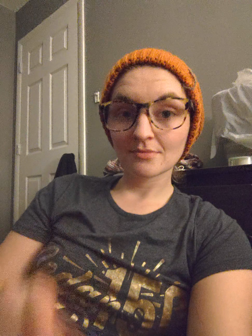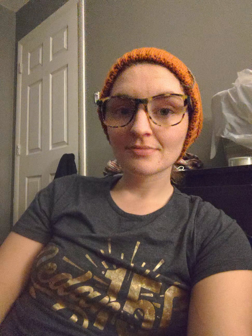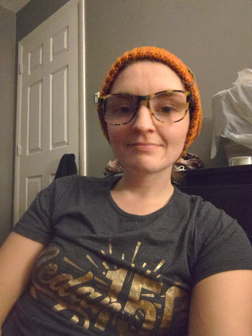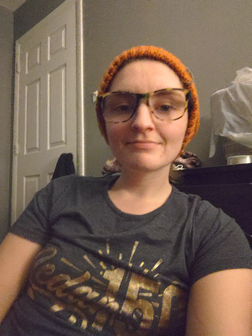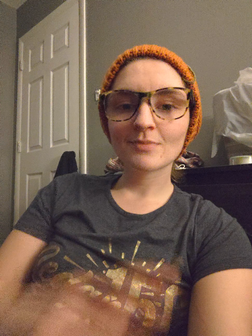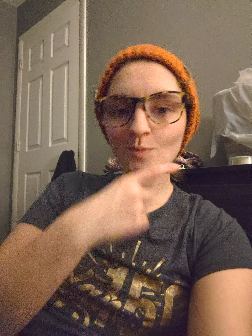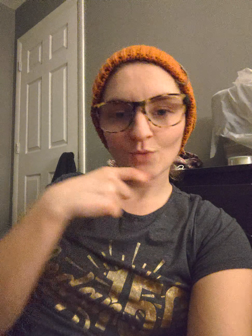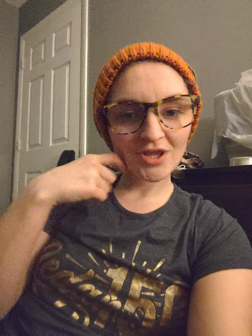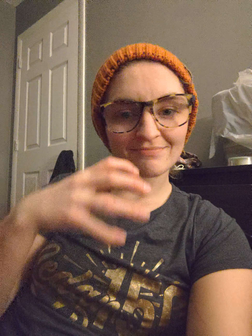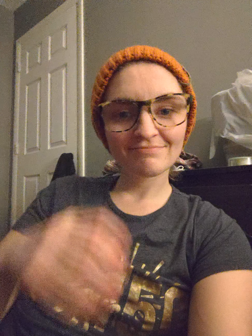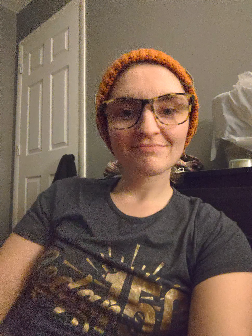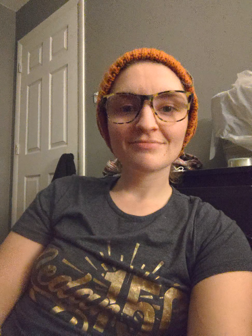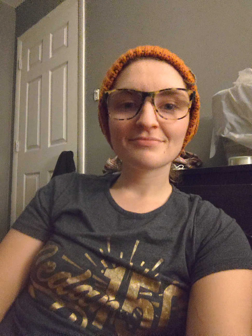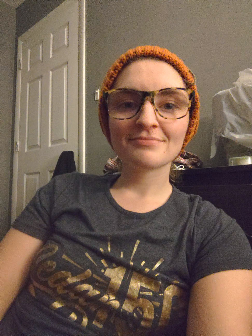dryer